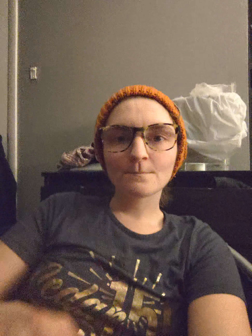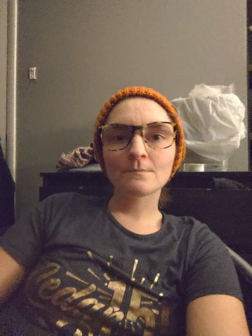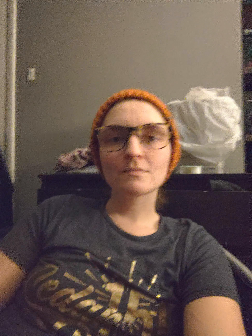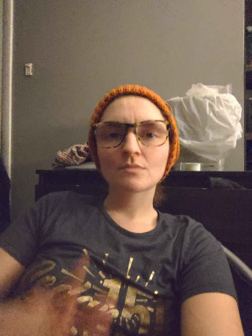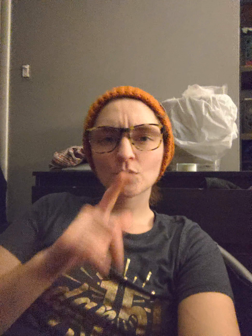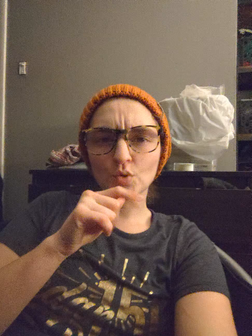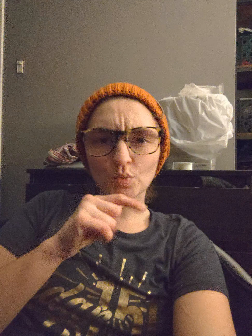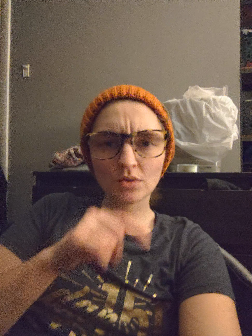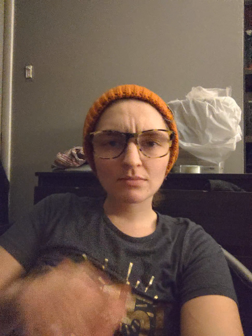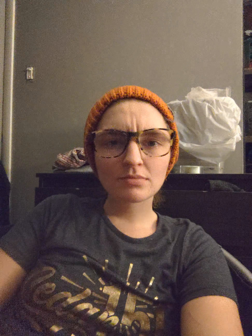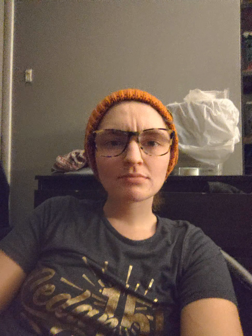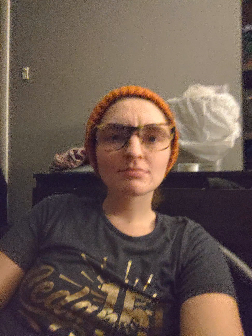who